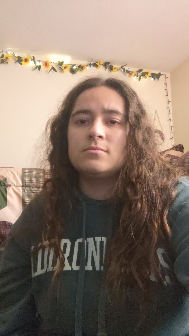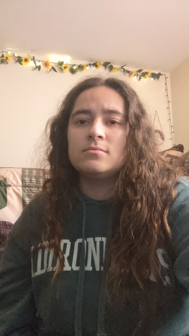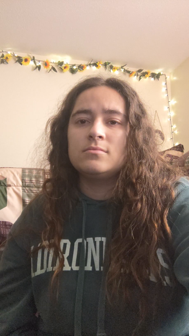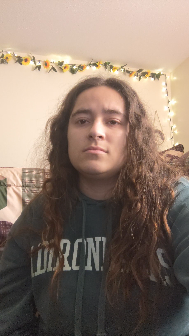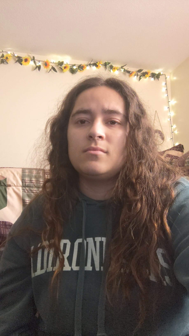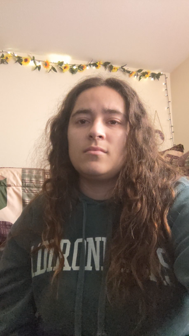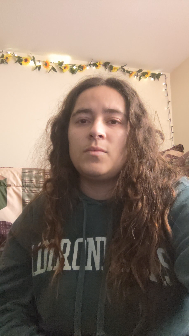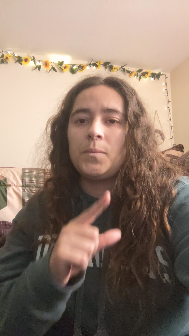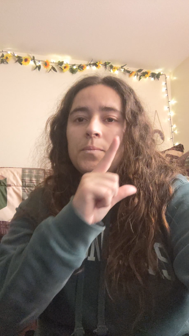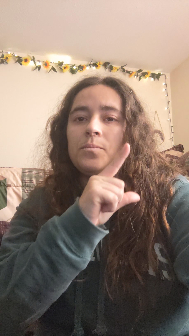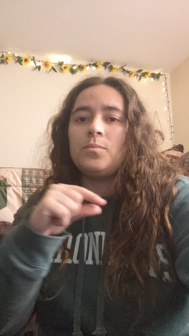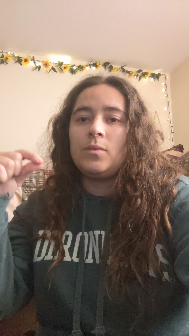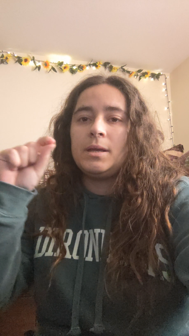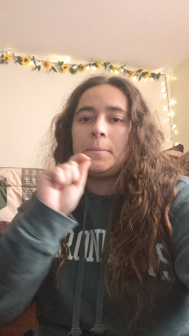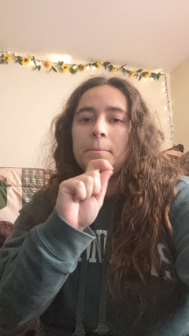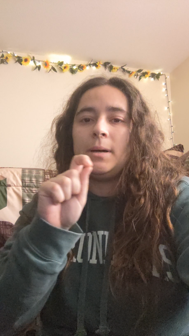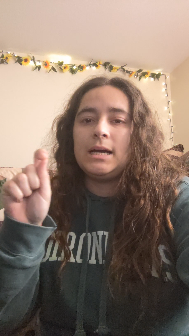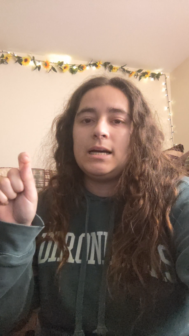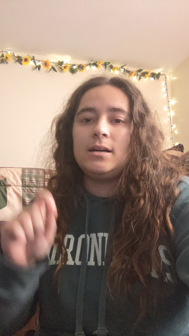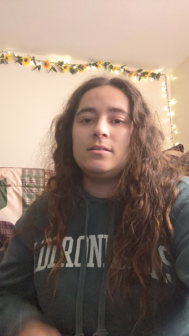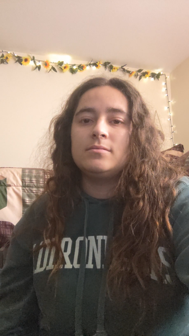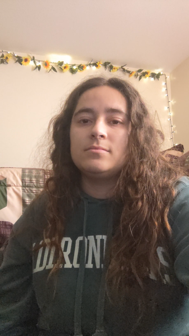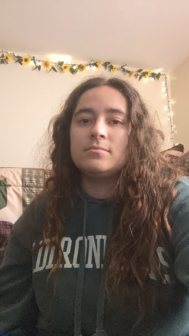peas